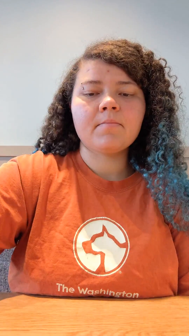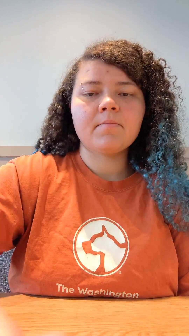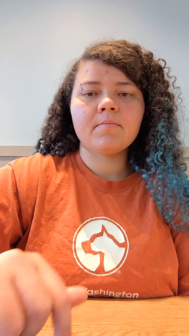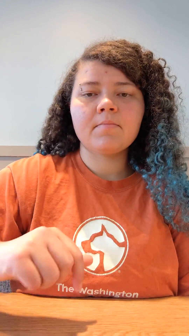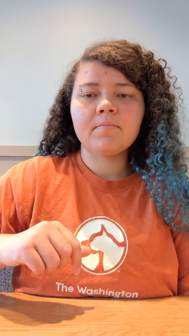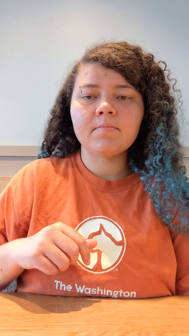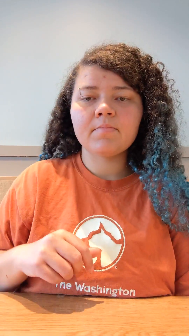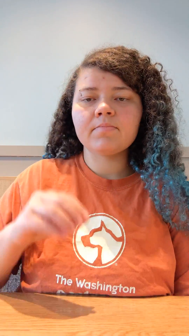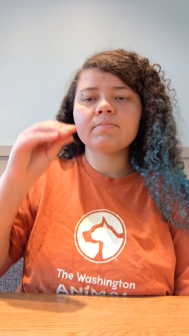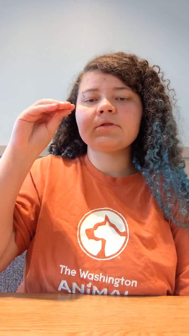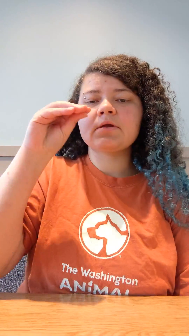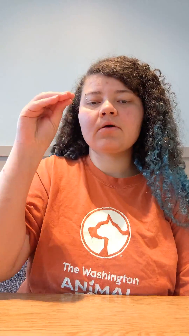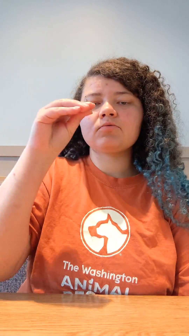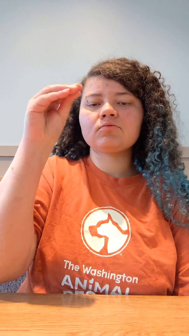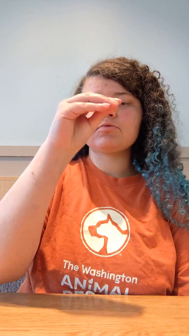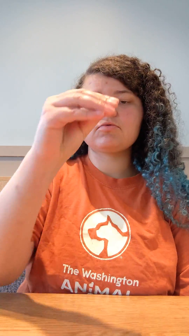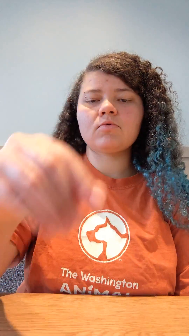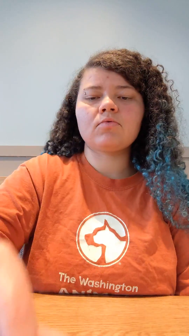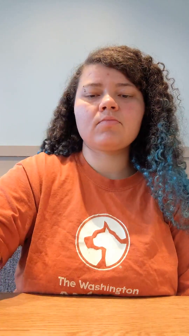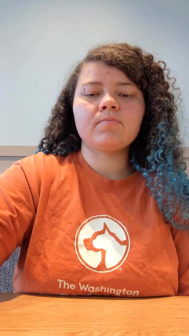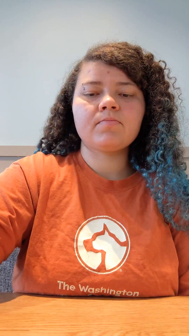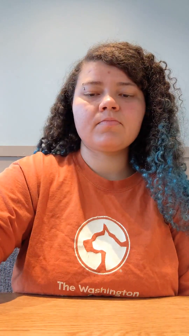dinosaur